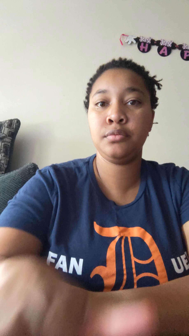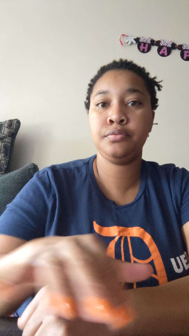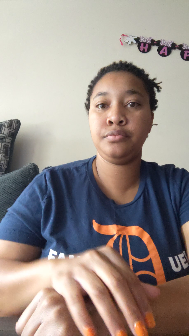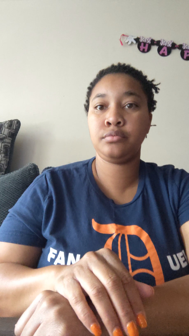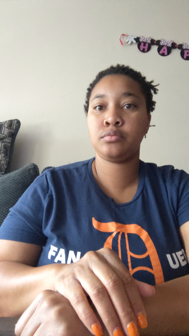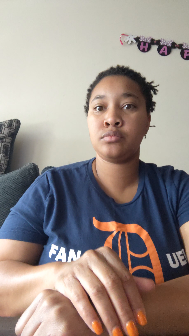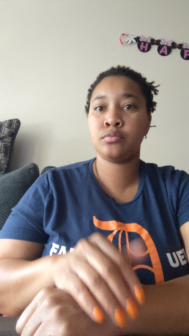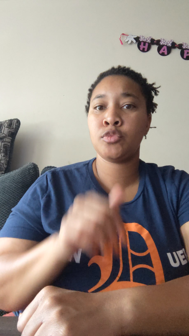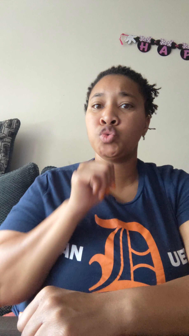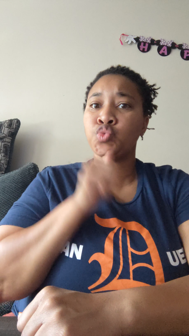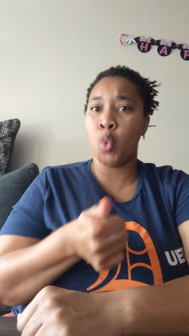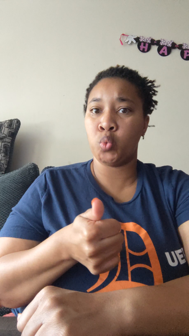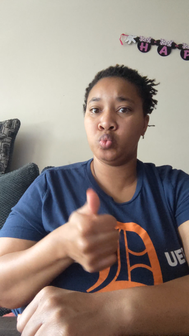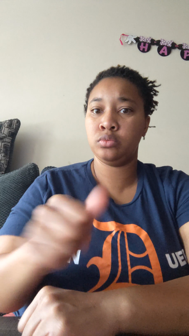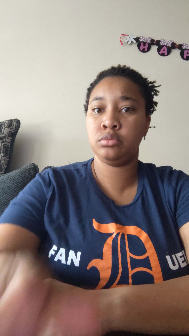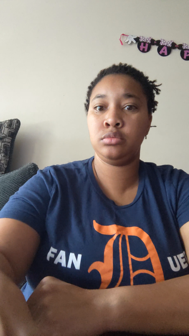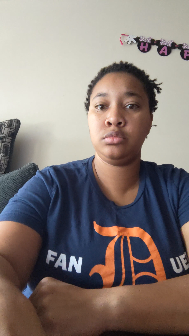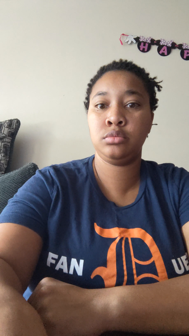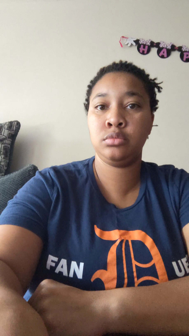don't